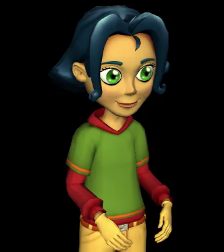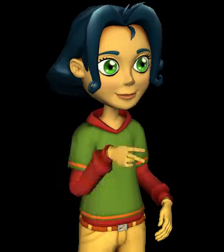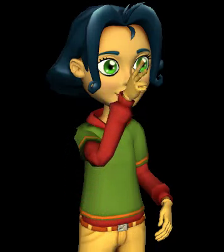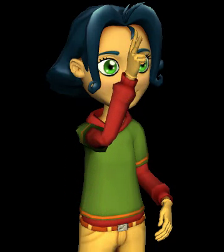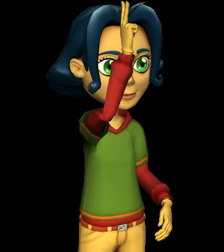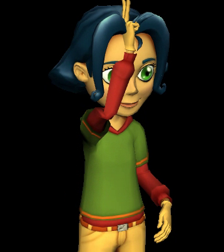غبي